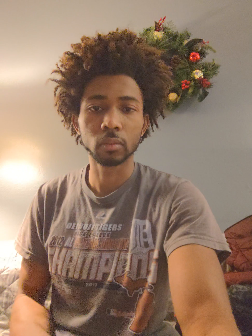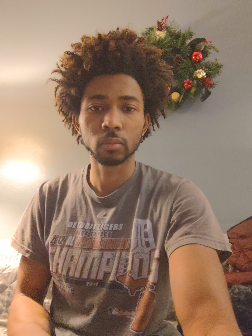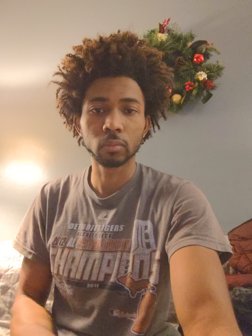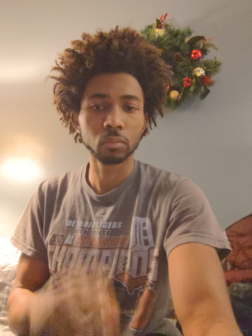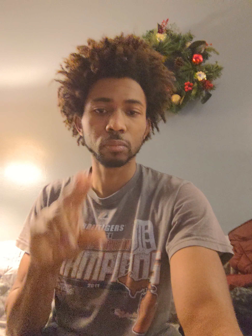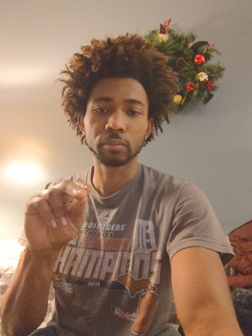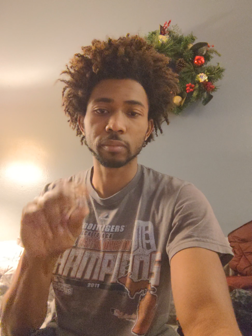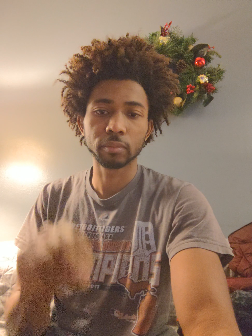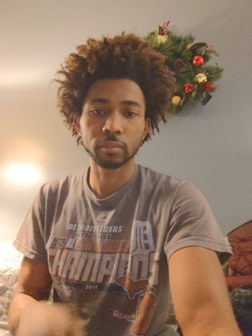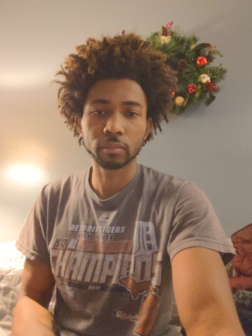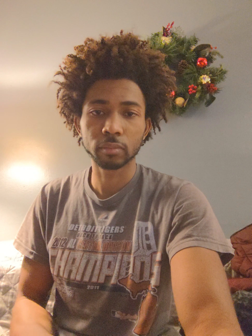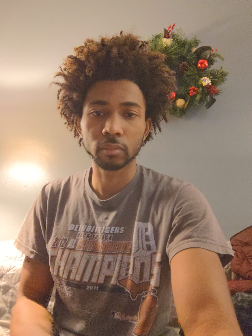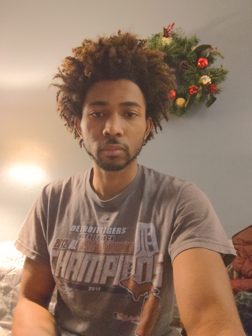no